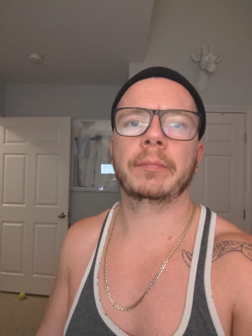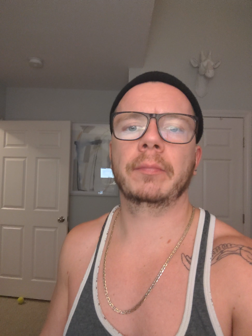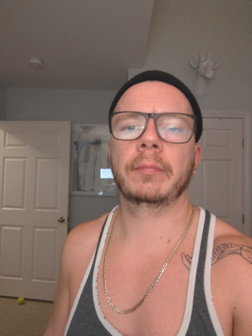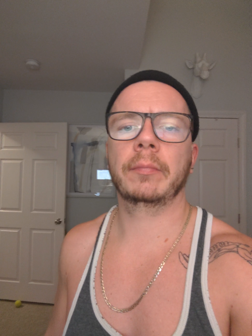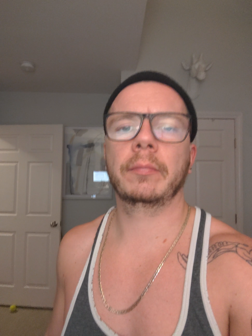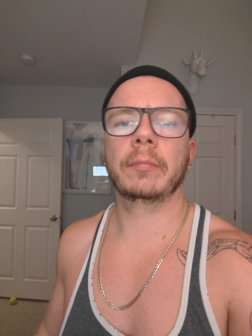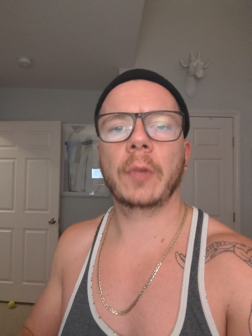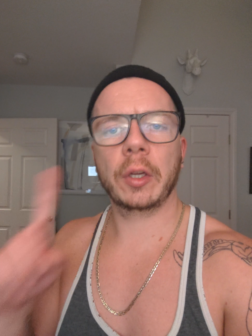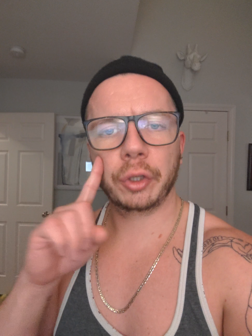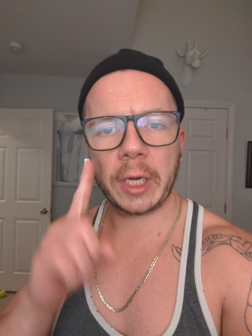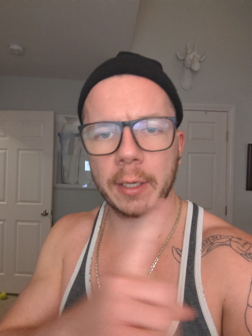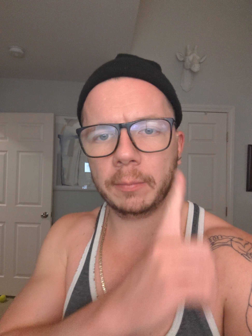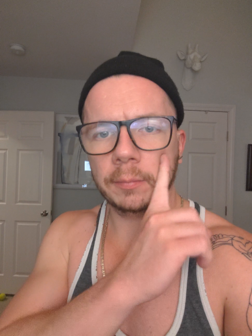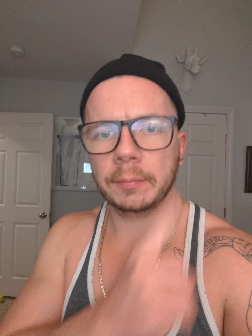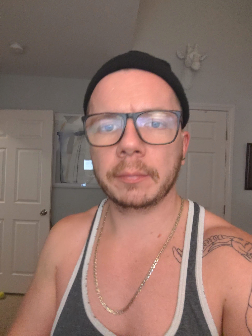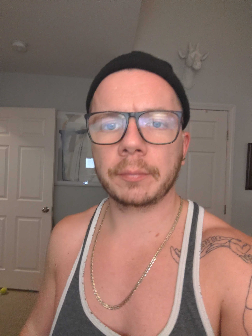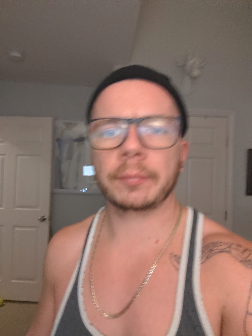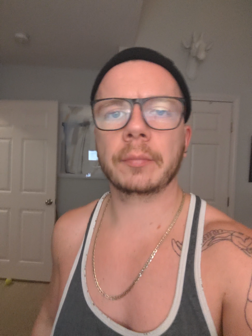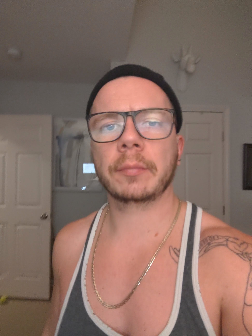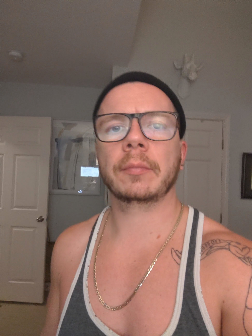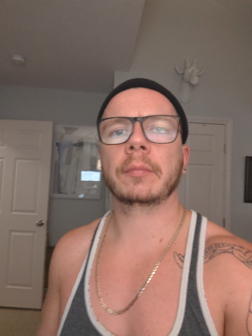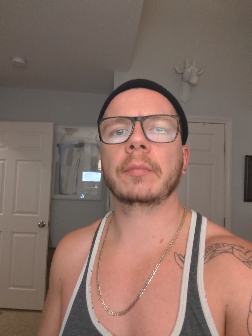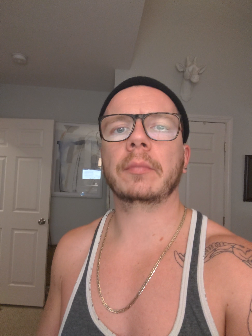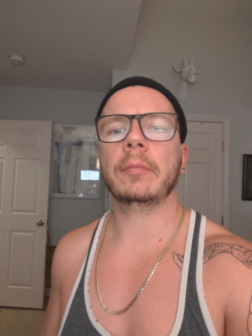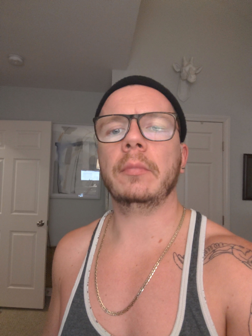cheek